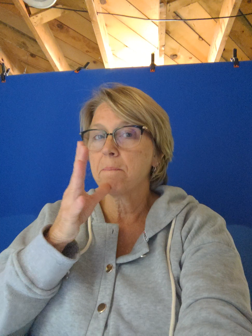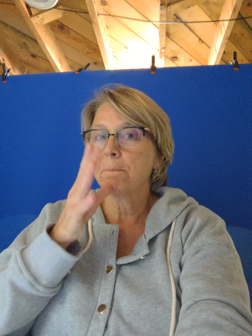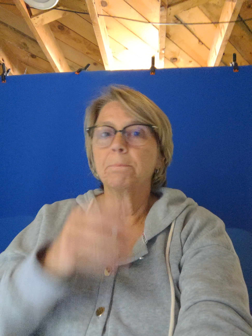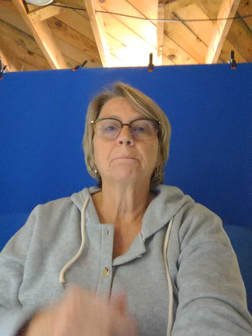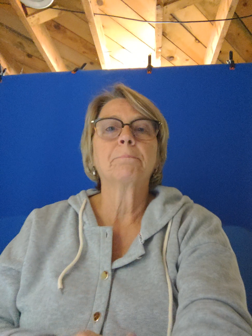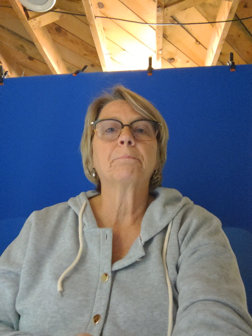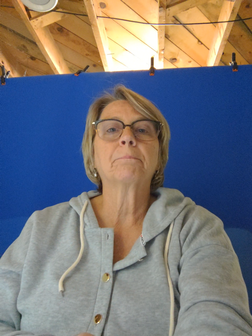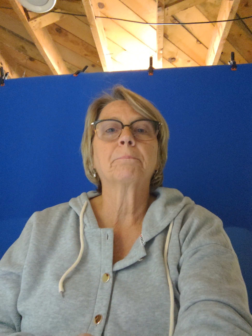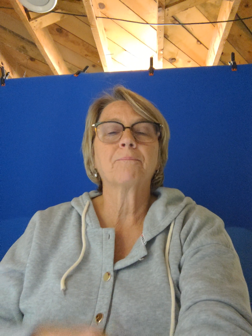mom